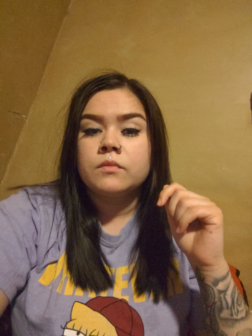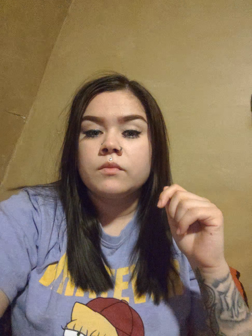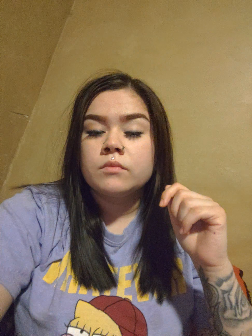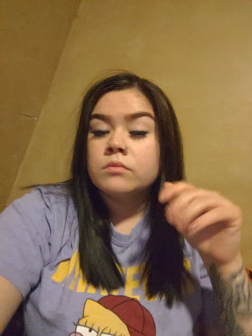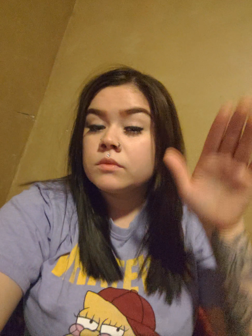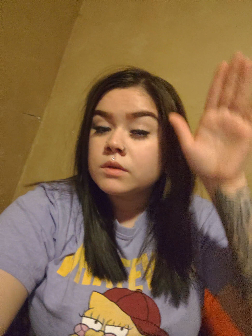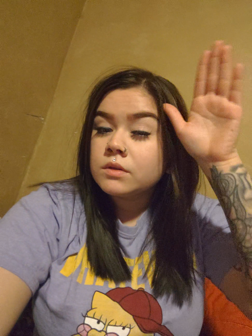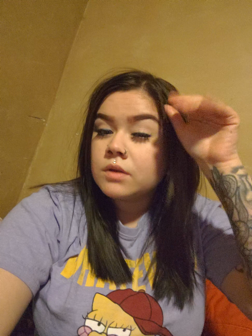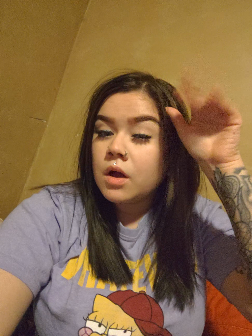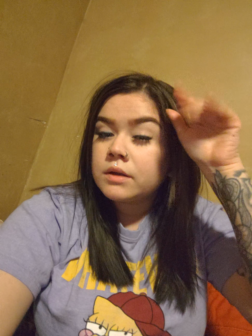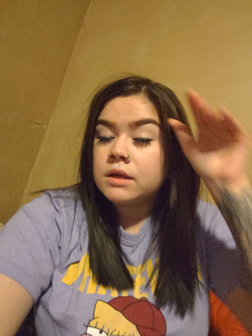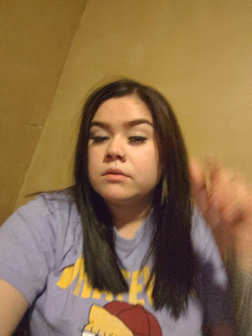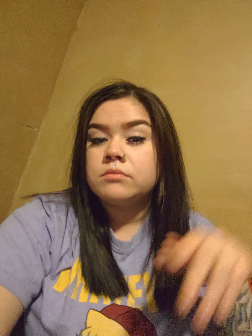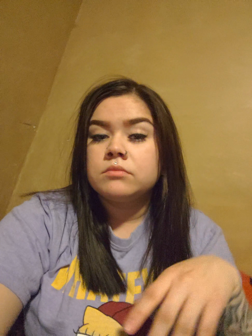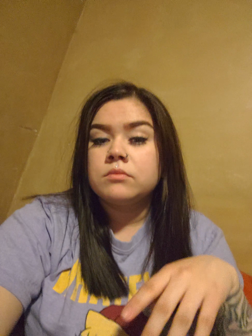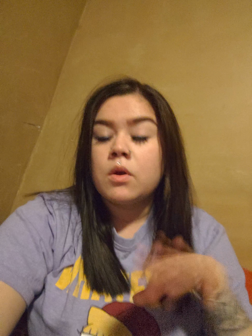donkey